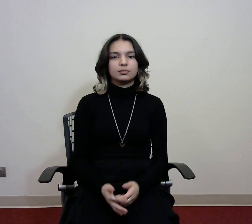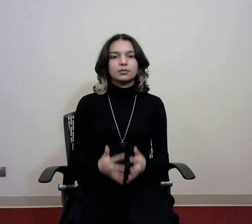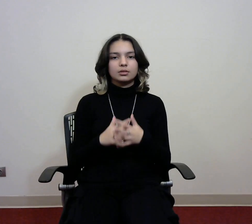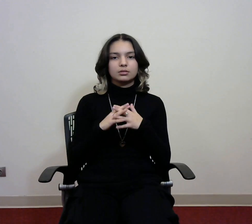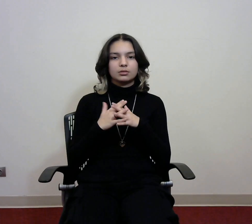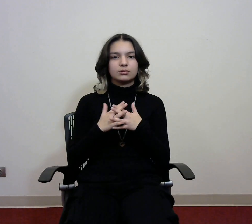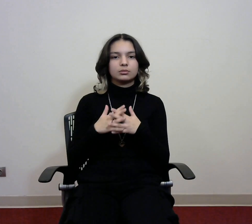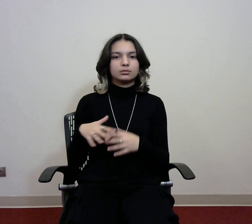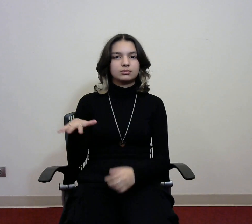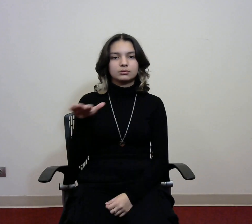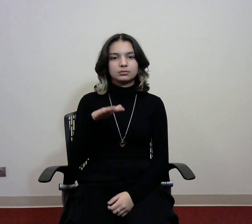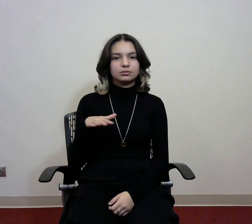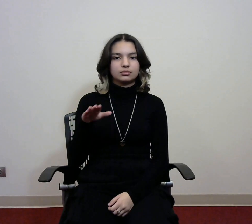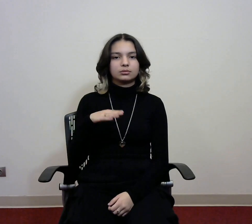rayonlarda